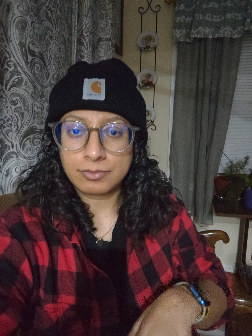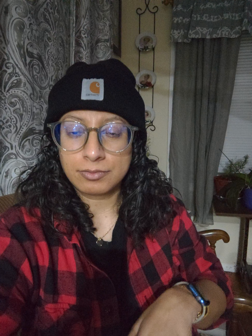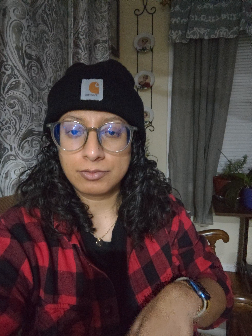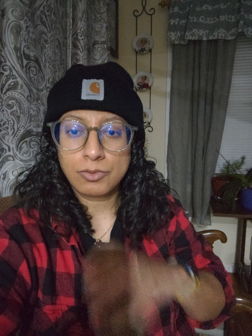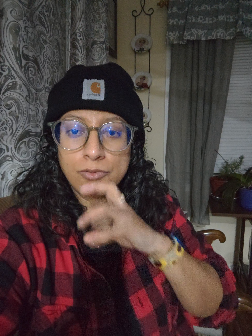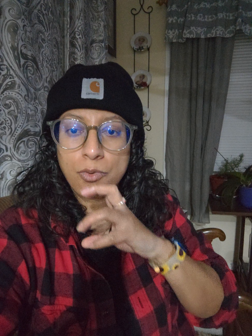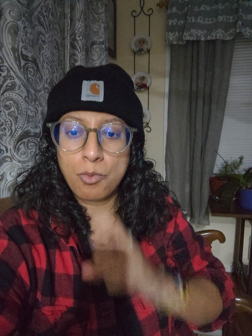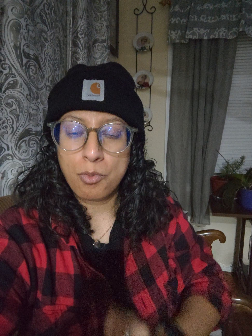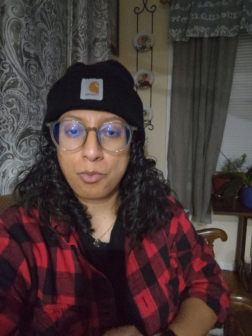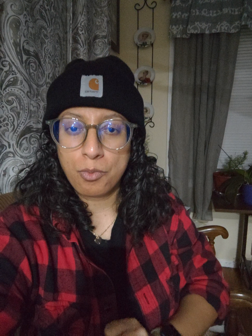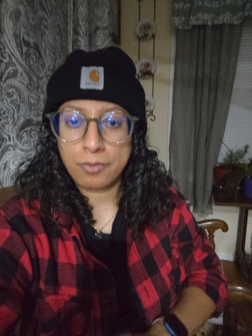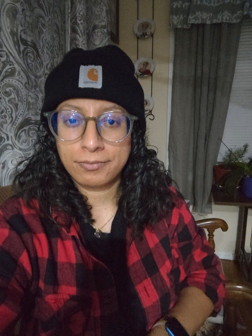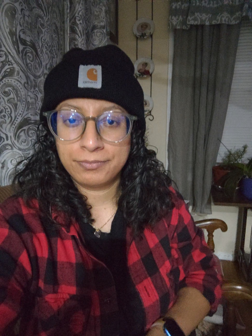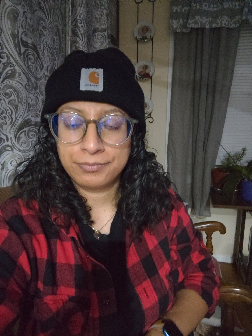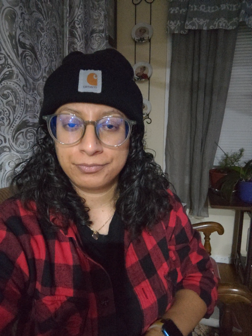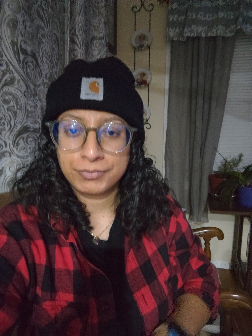old